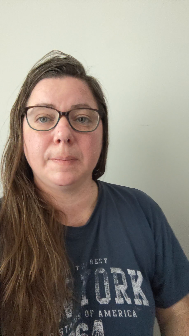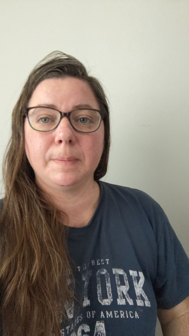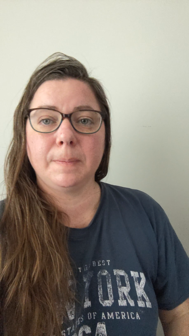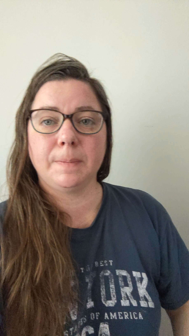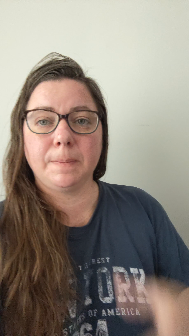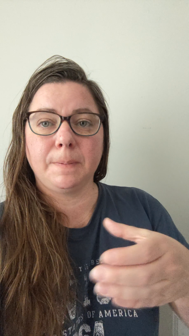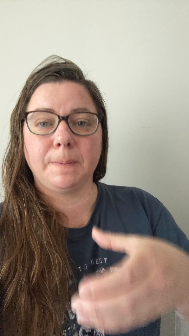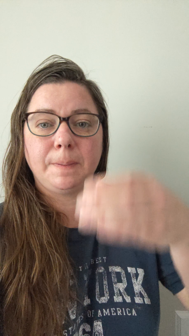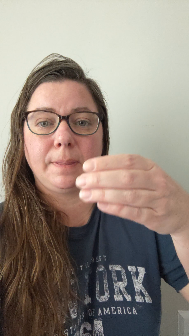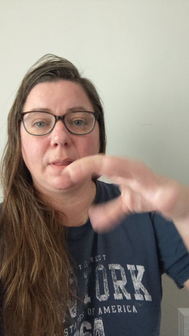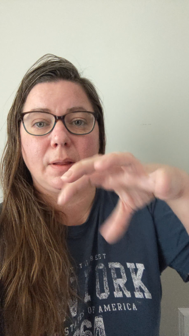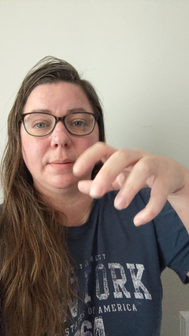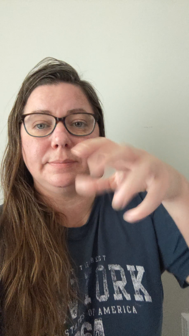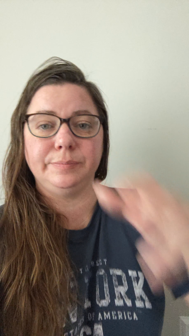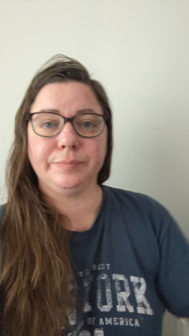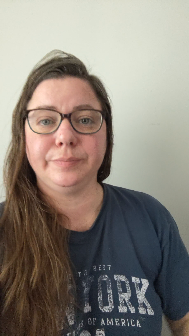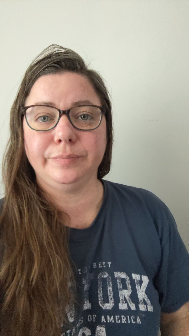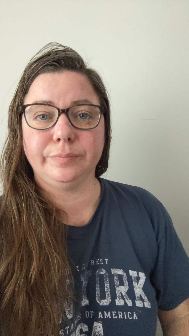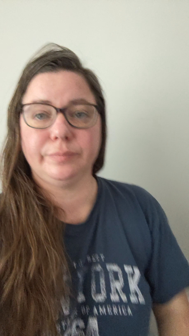jar